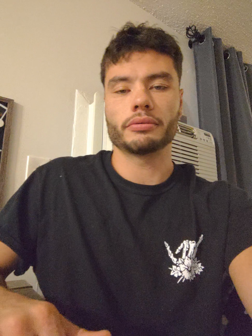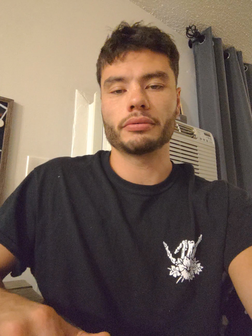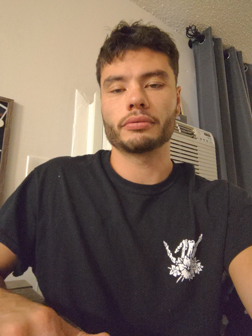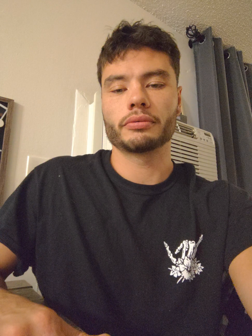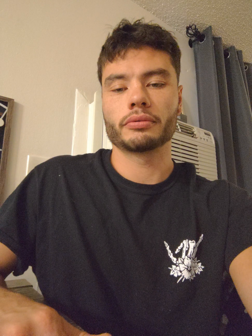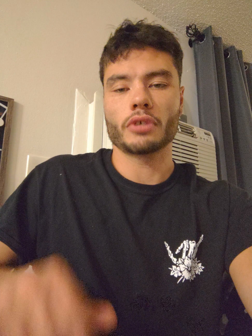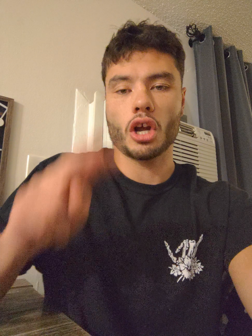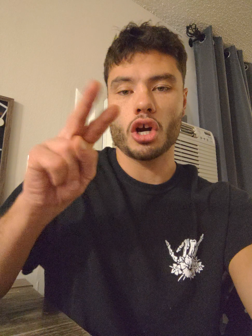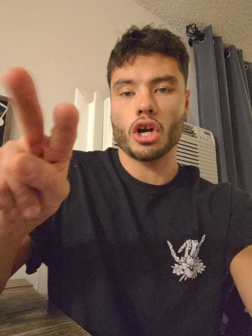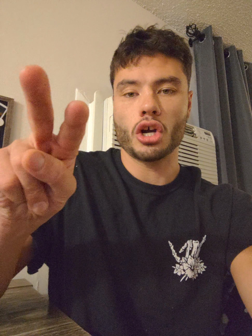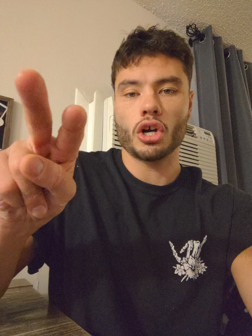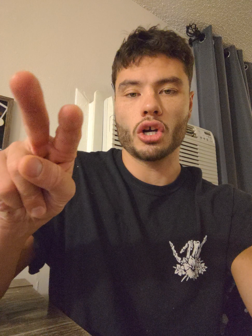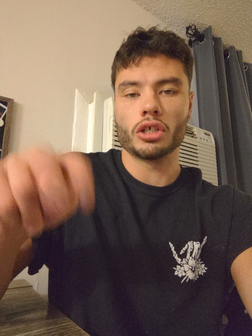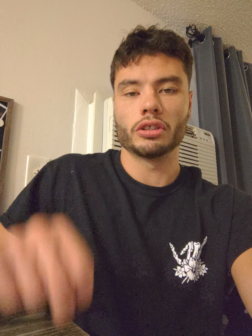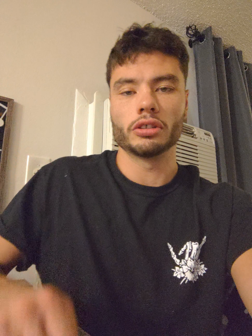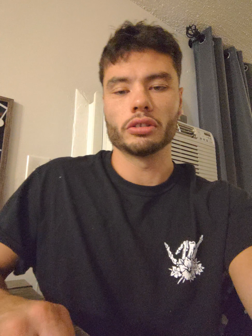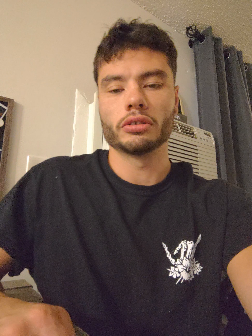look